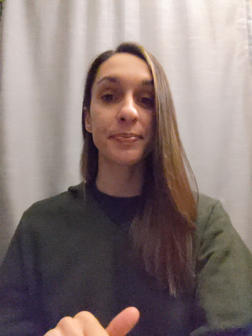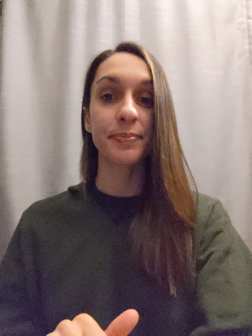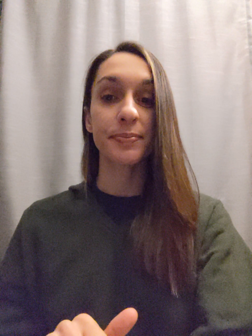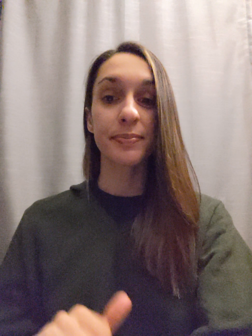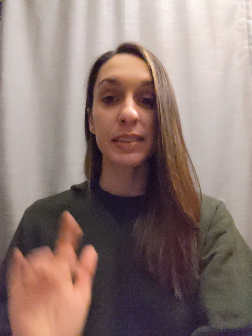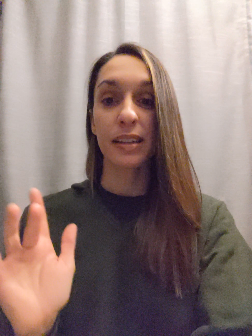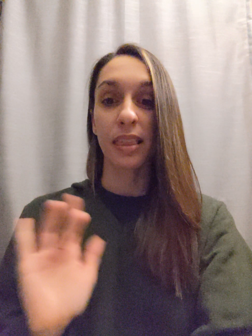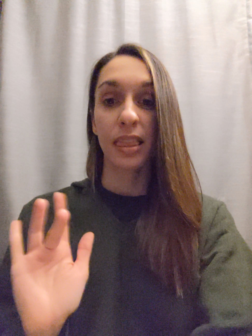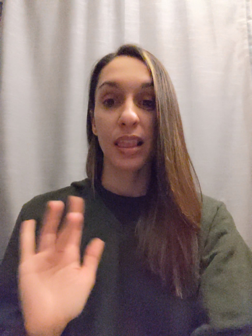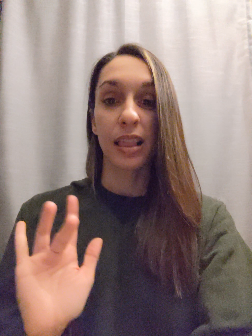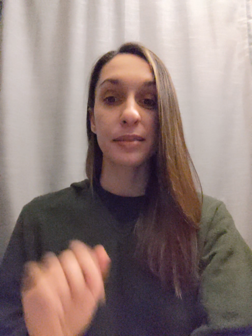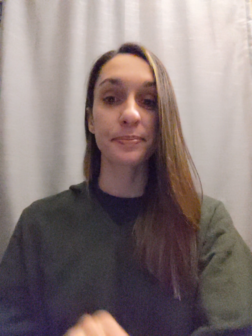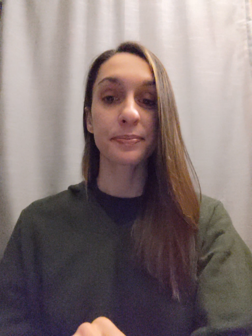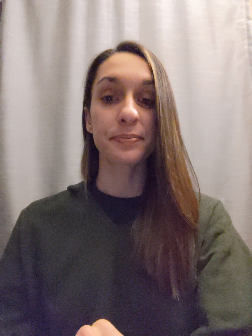yucky